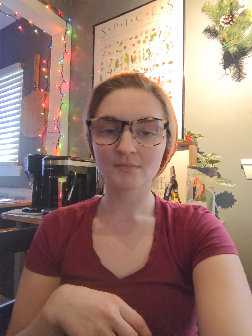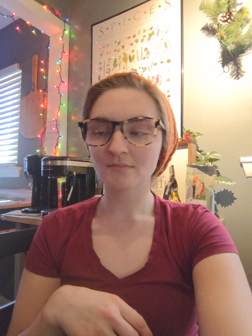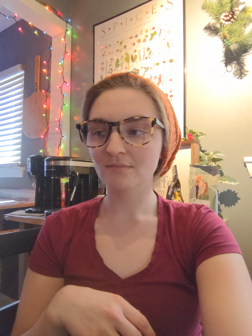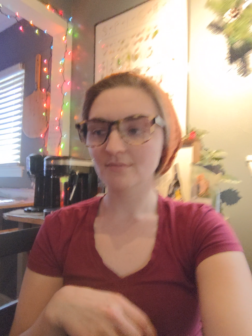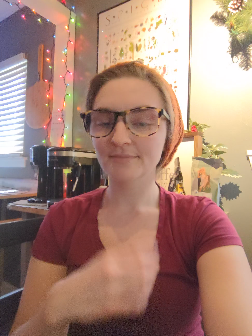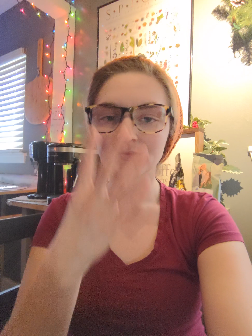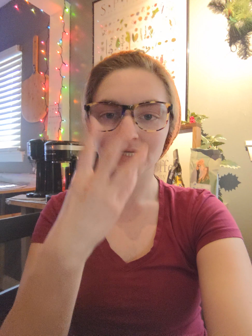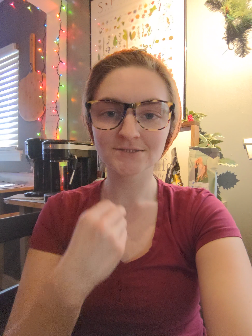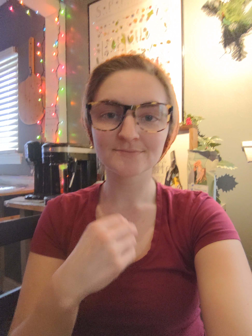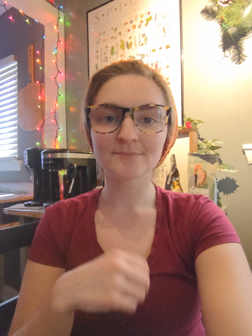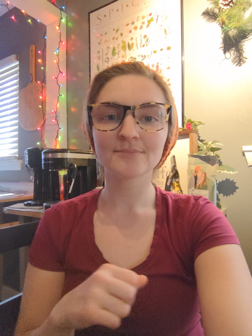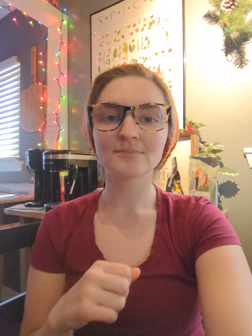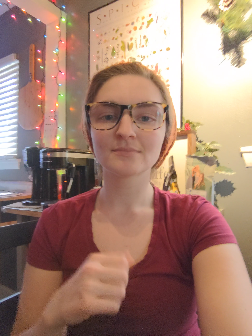sleep